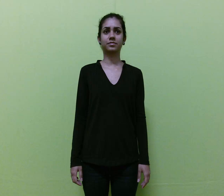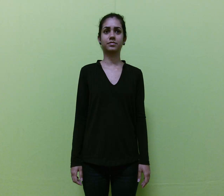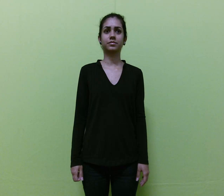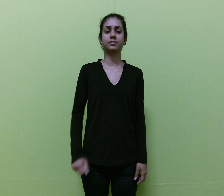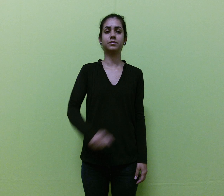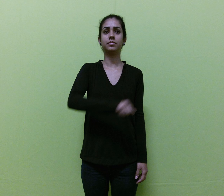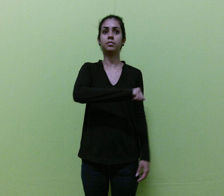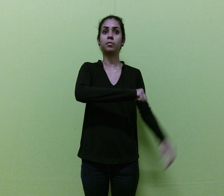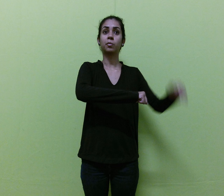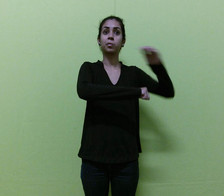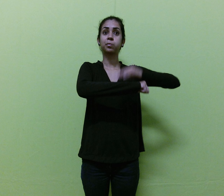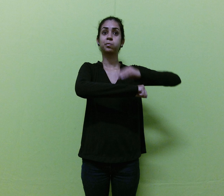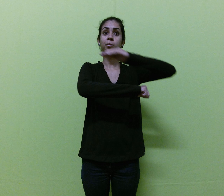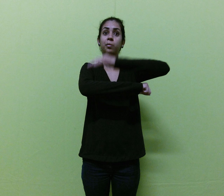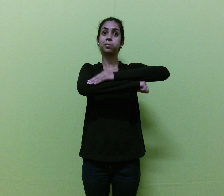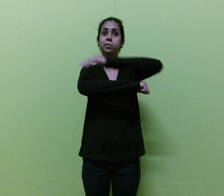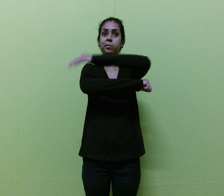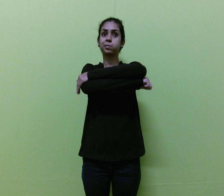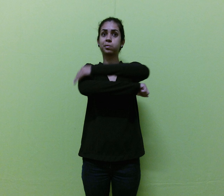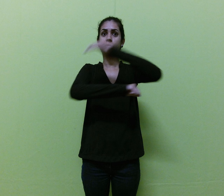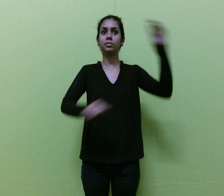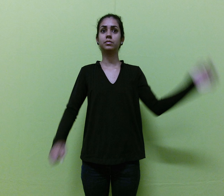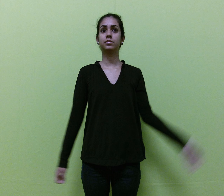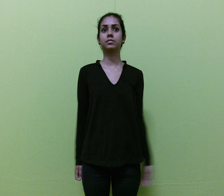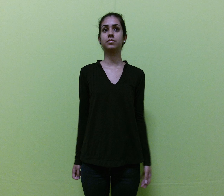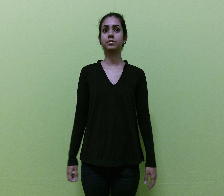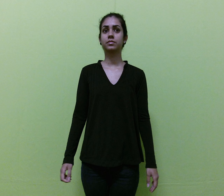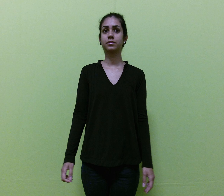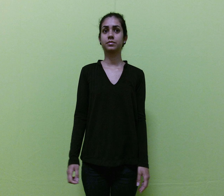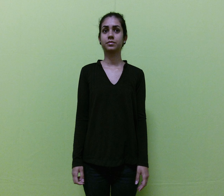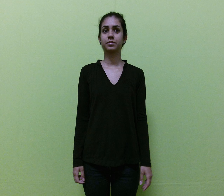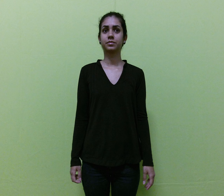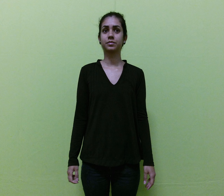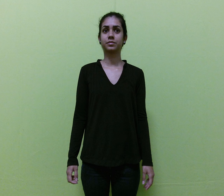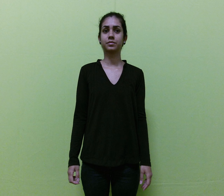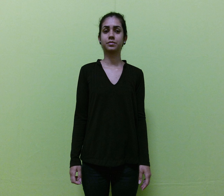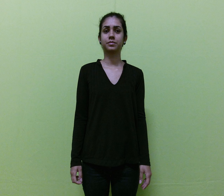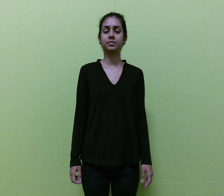sapo